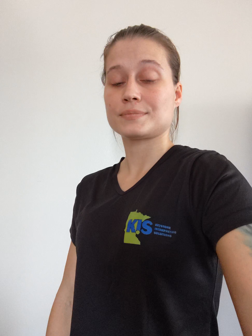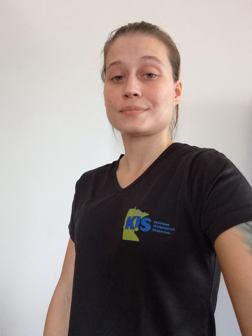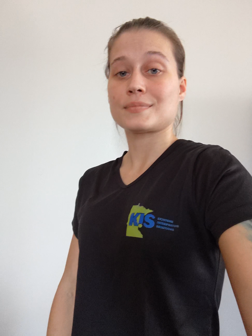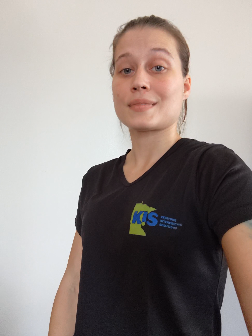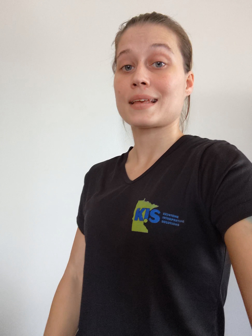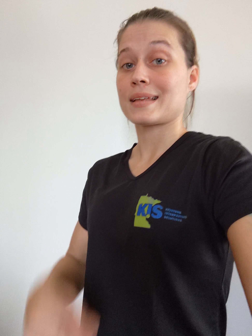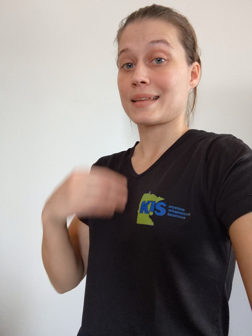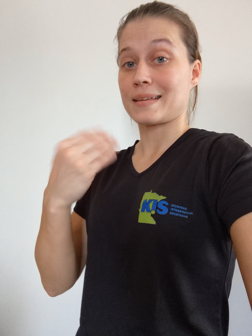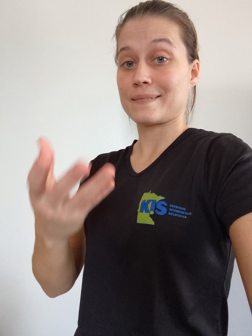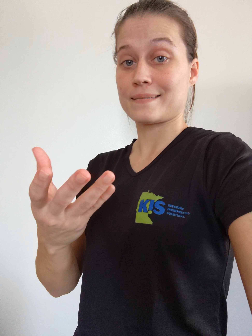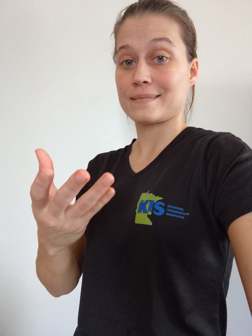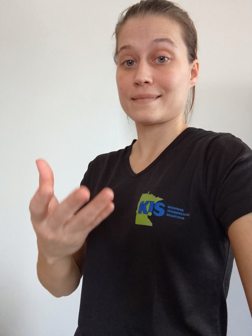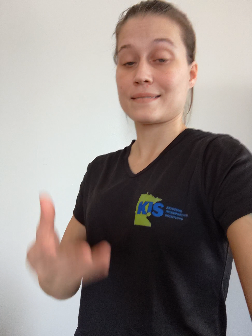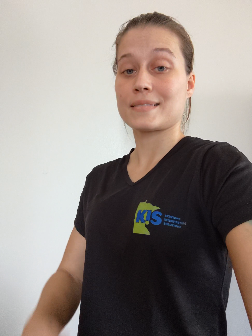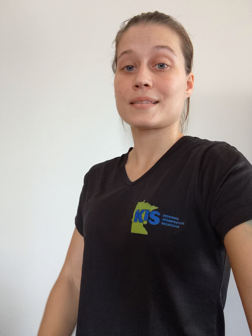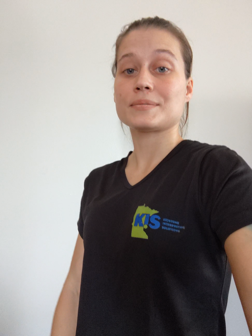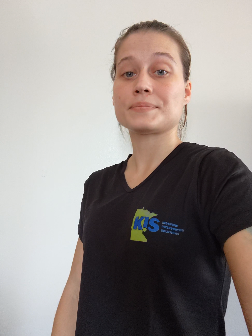give